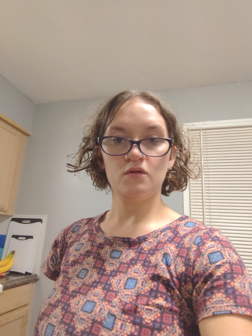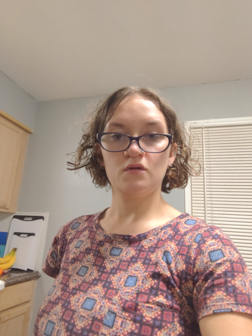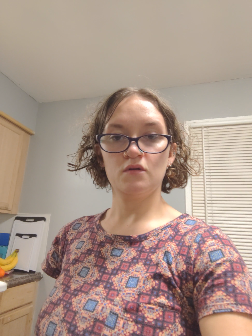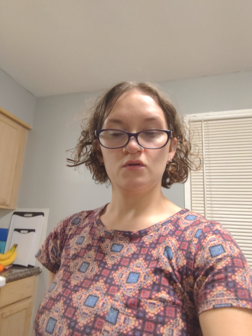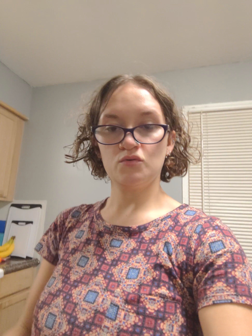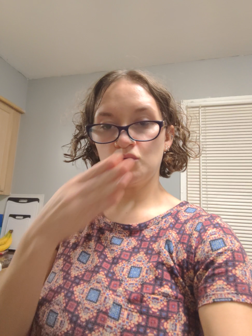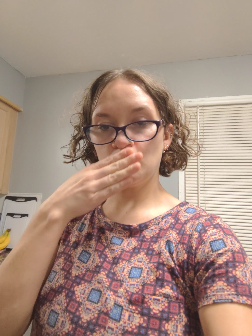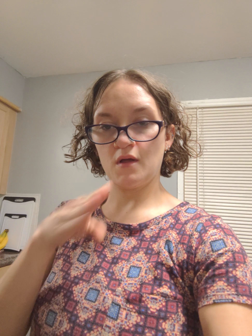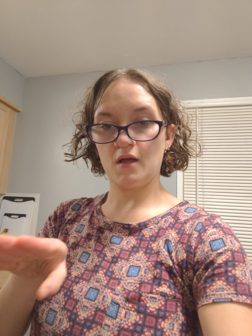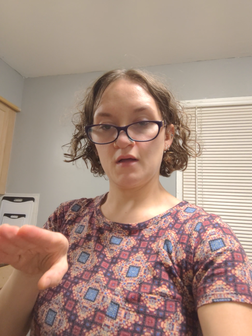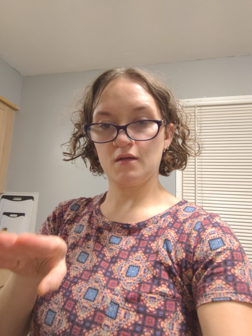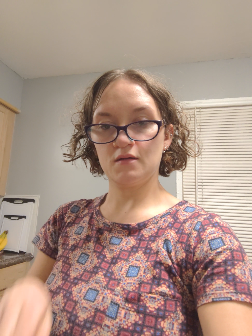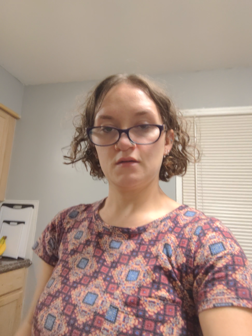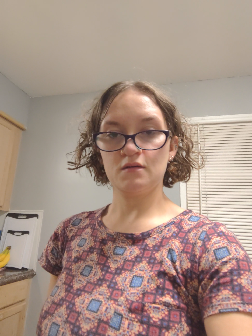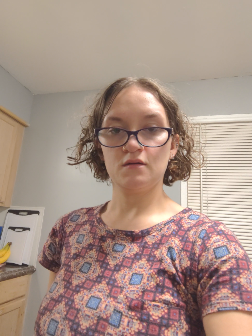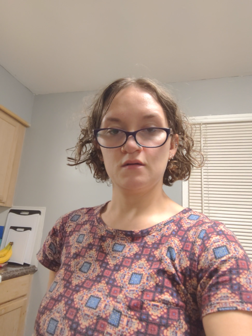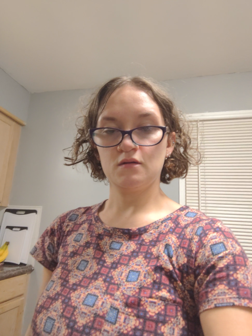quiet